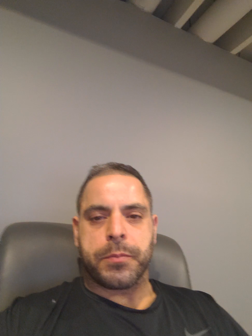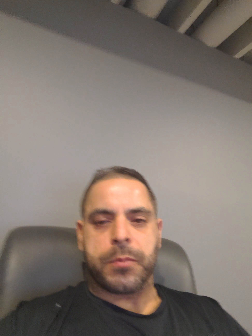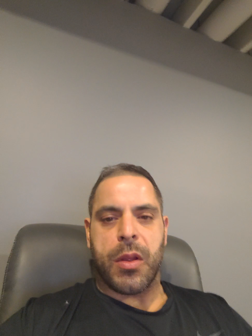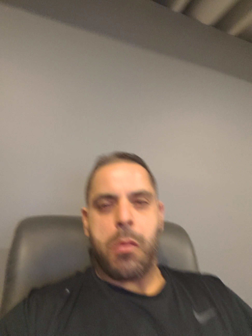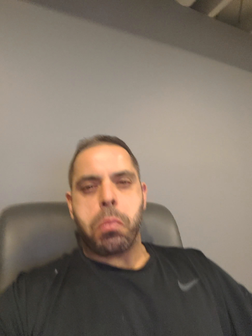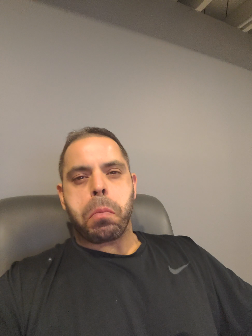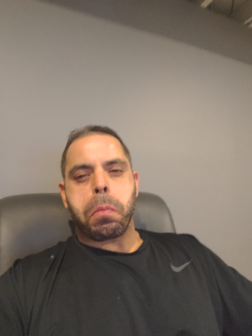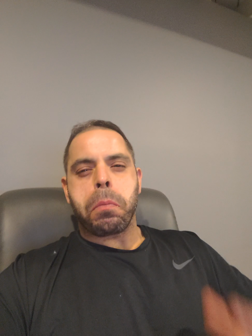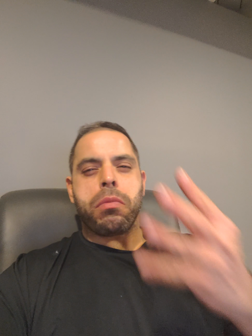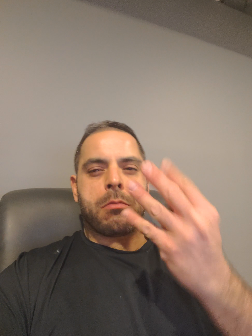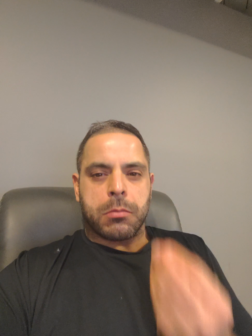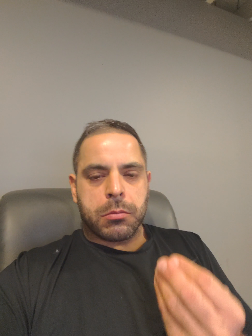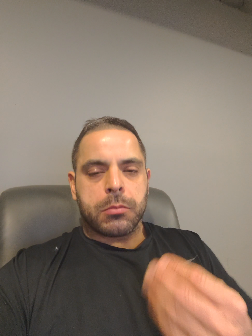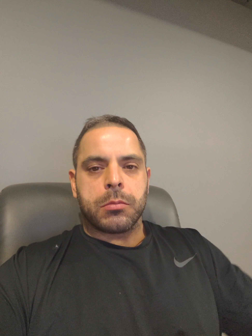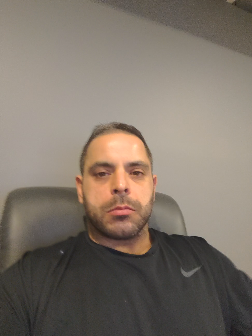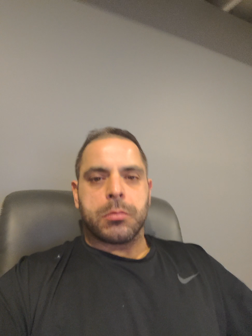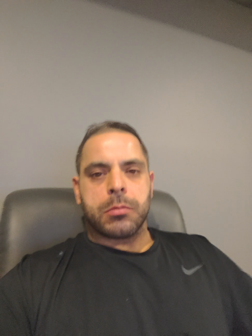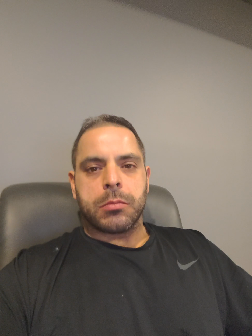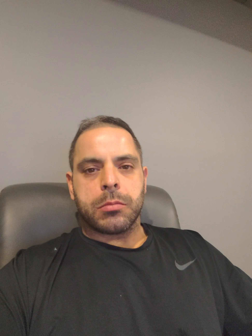wet